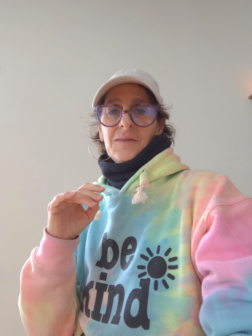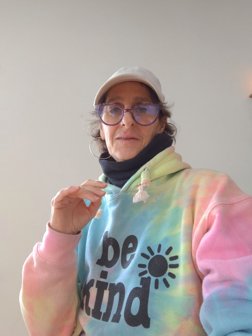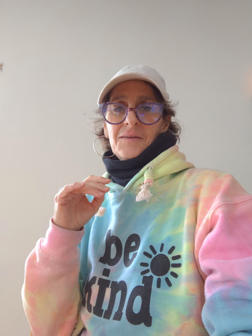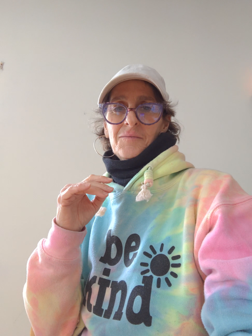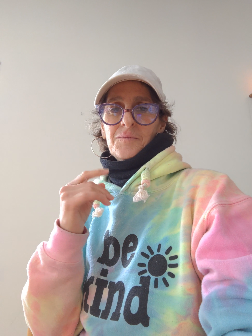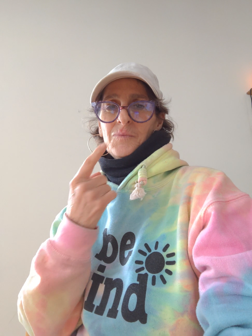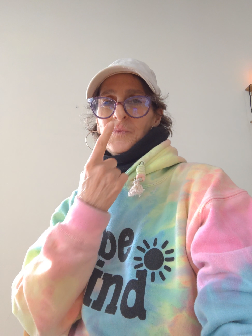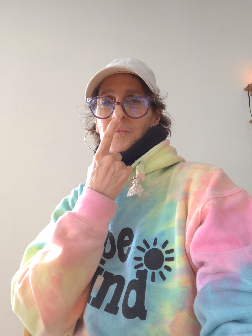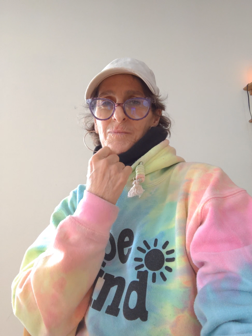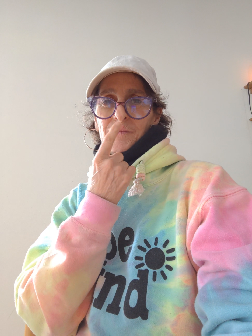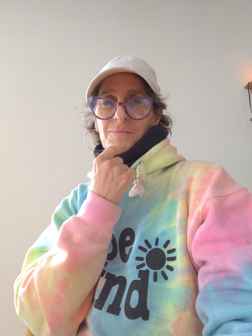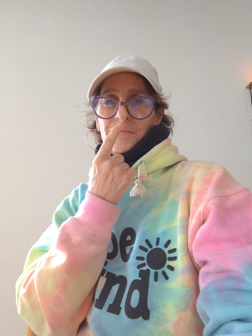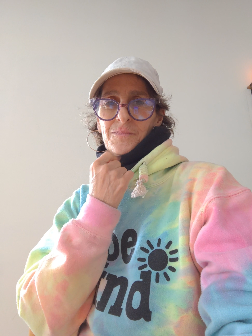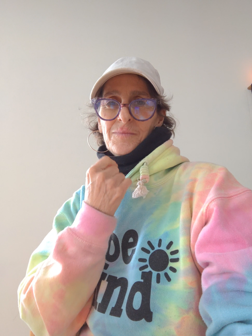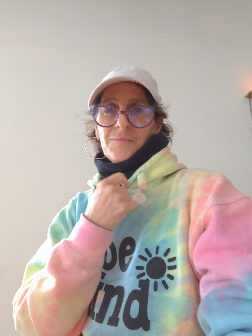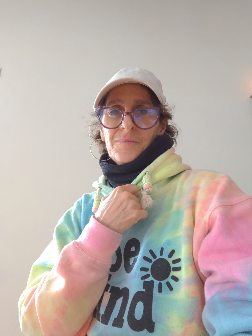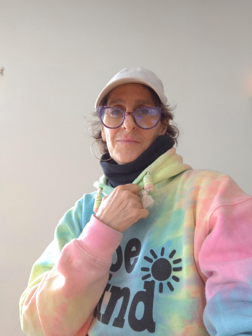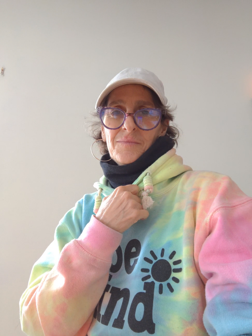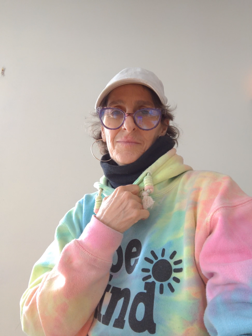red